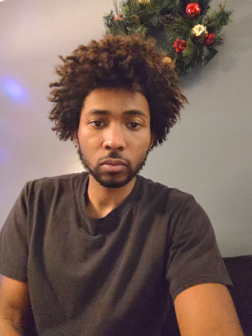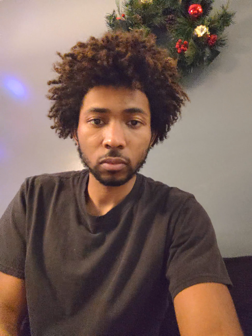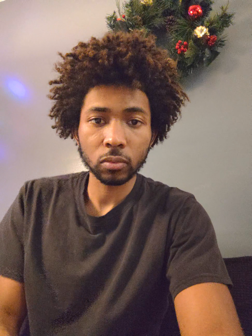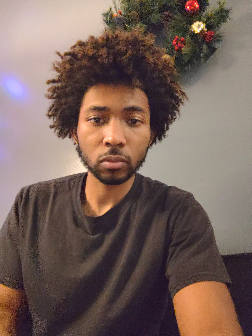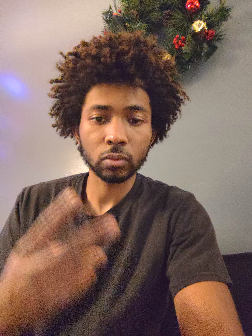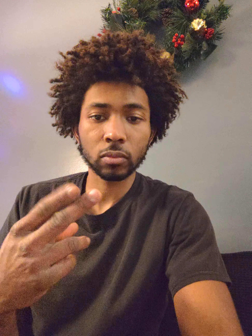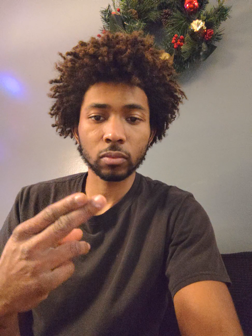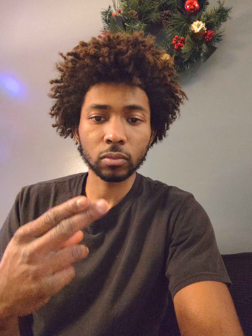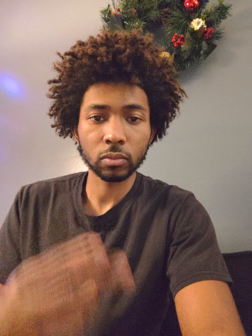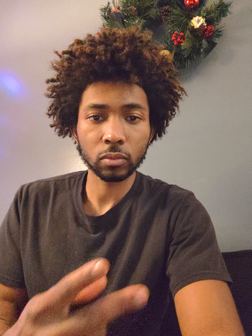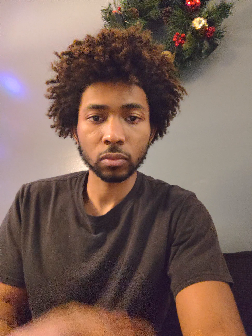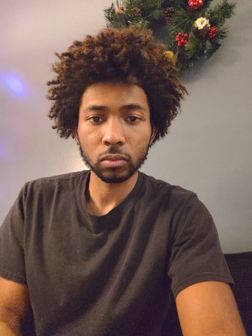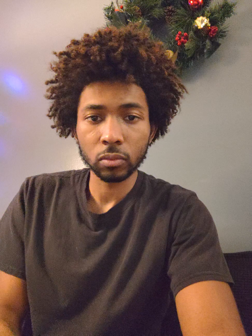cut